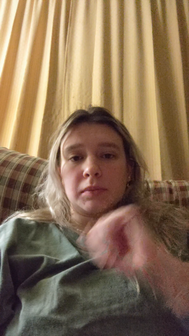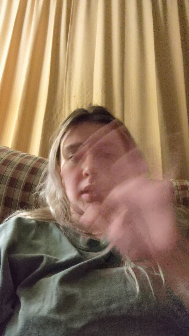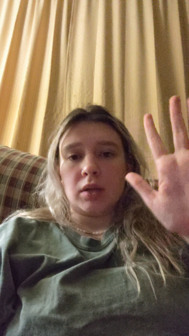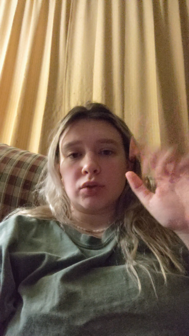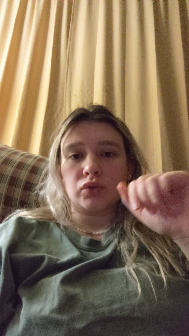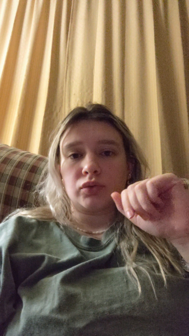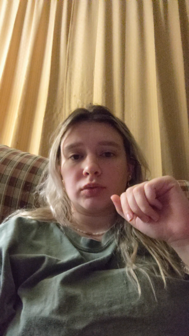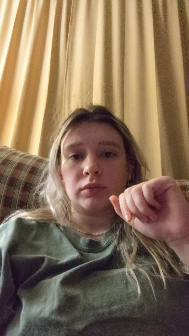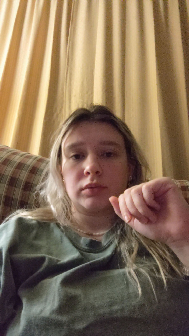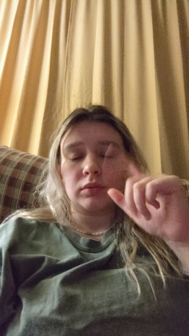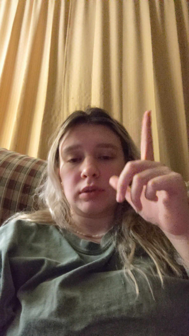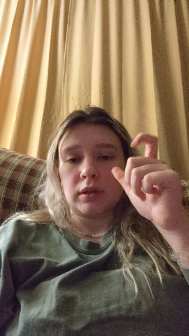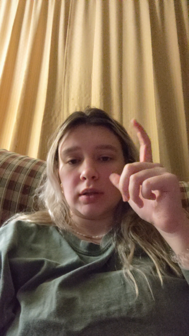camera